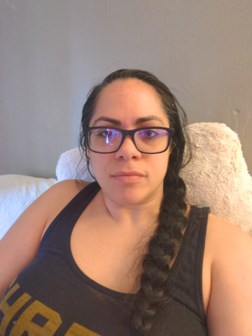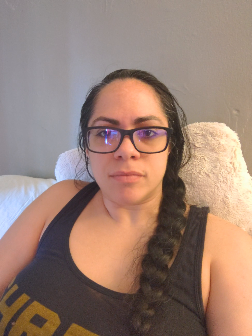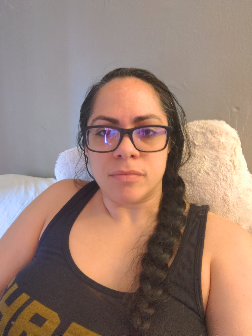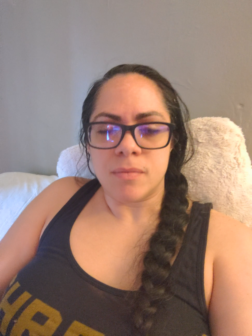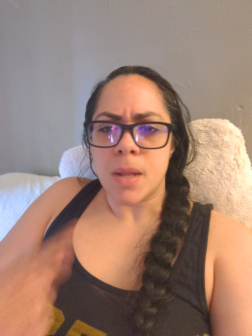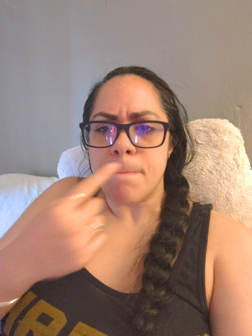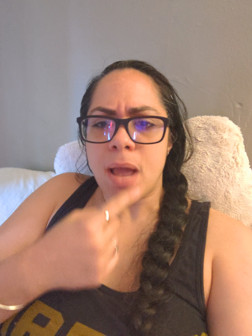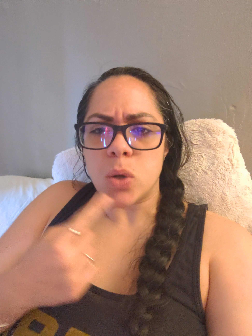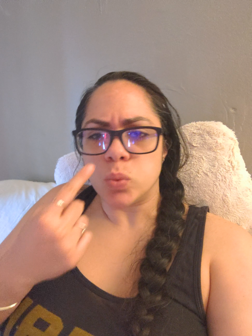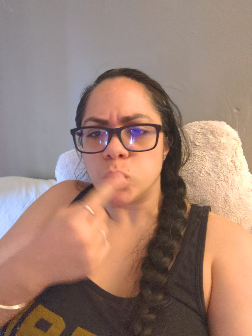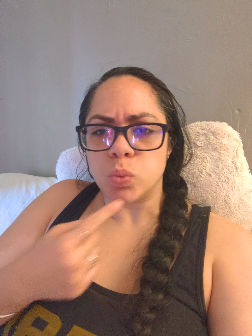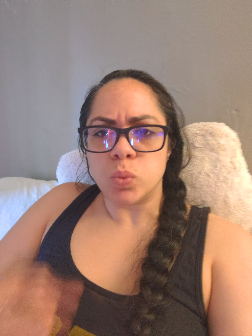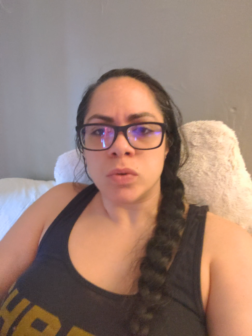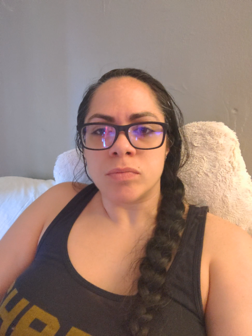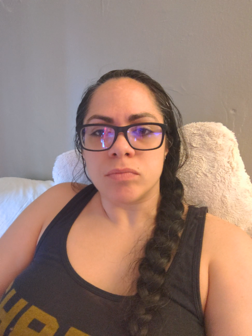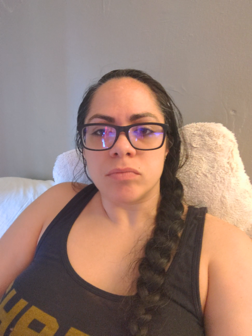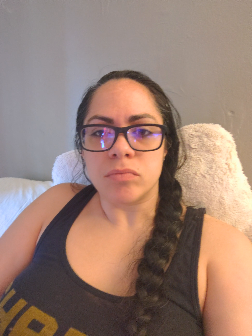mouth